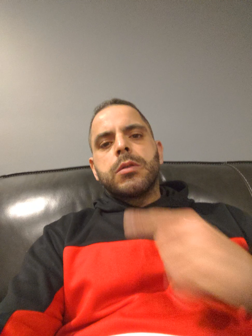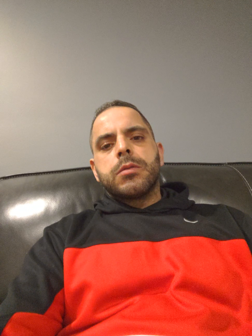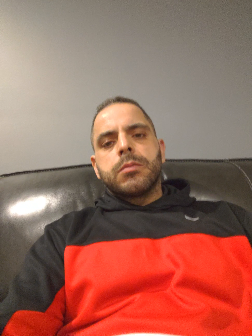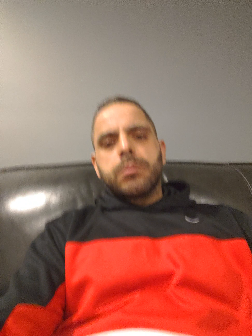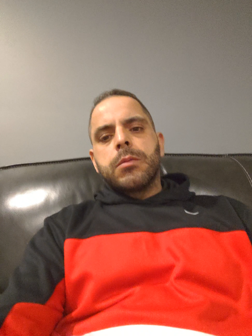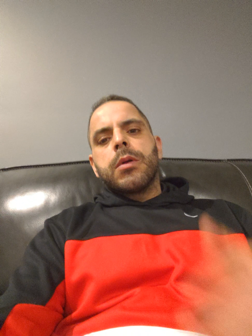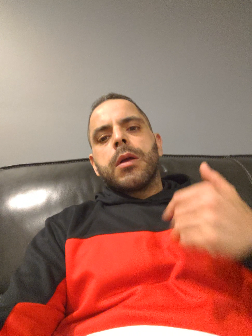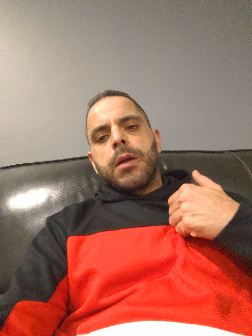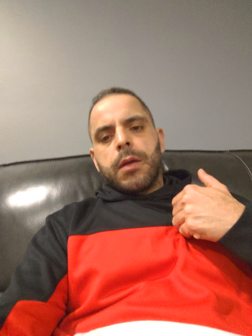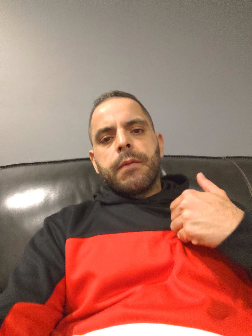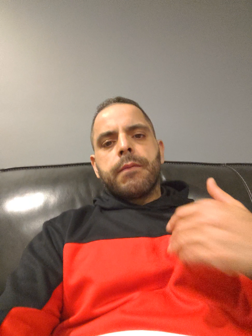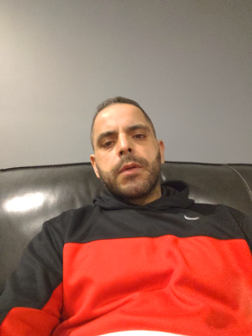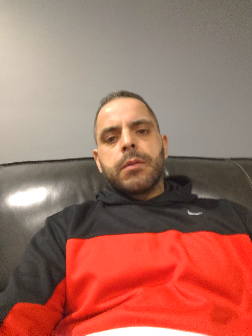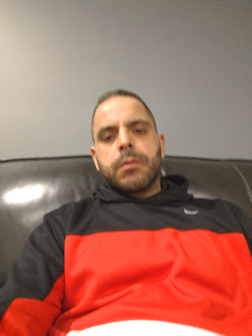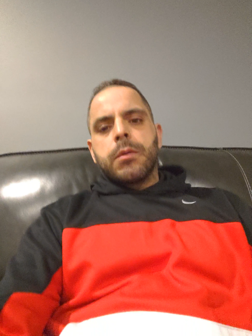have